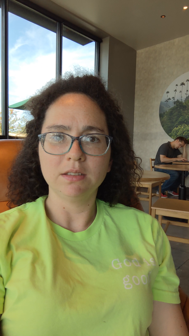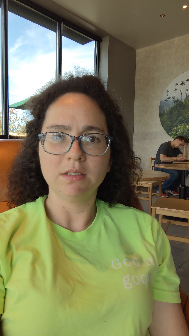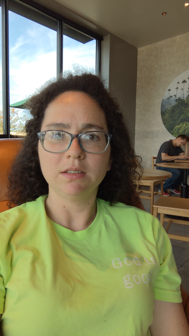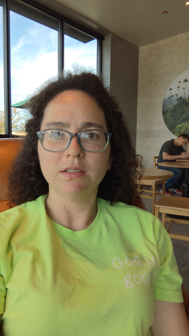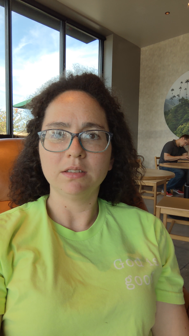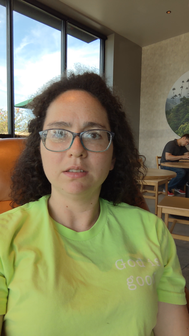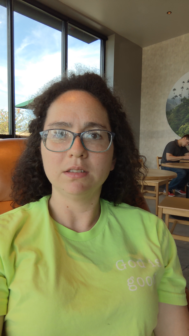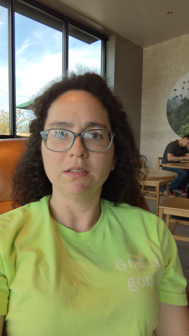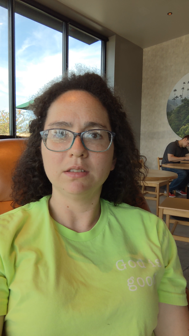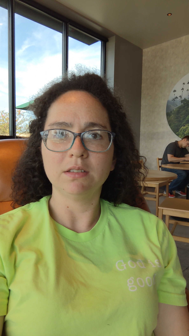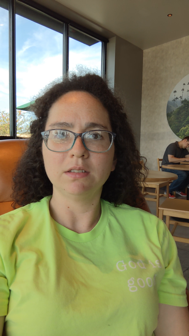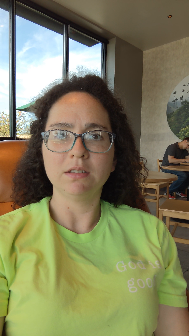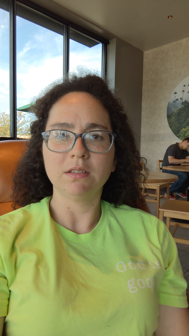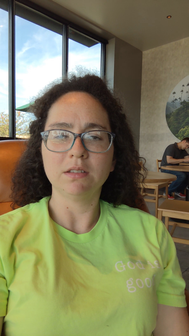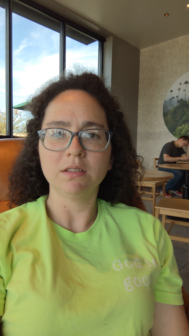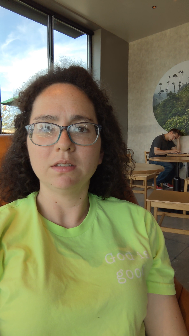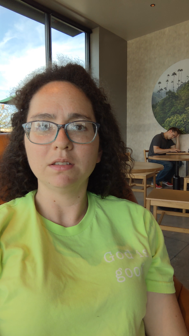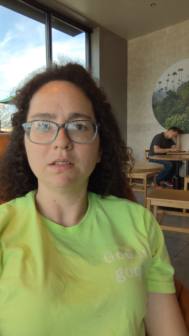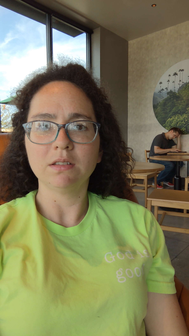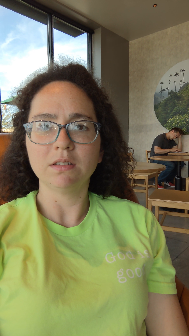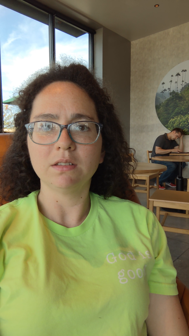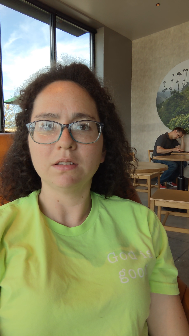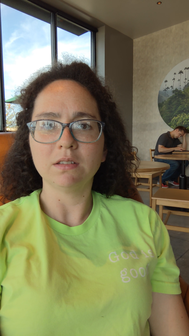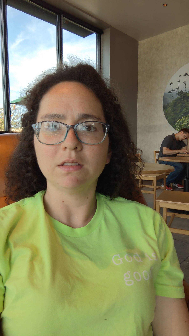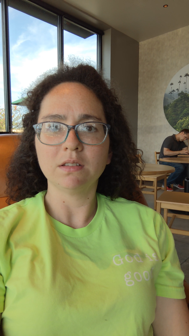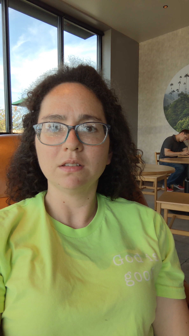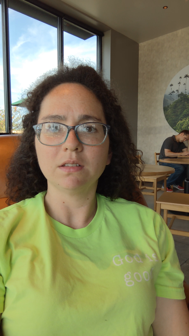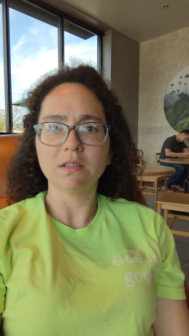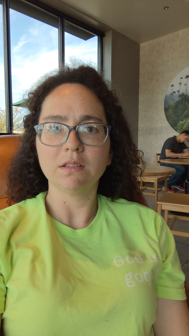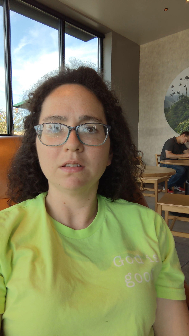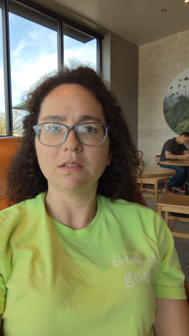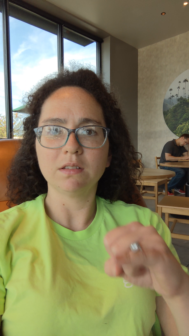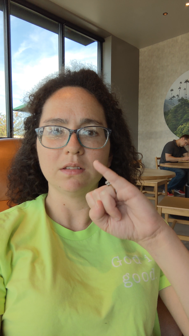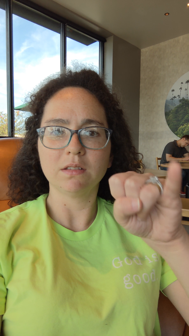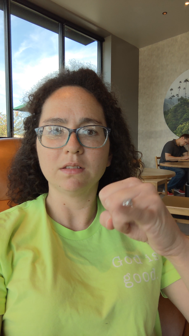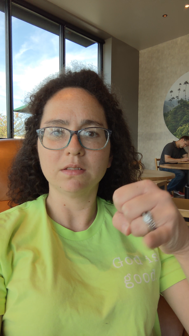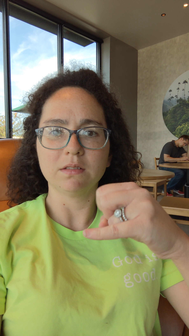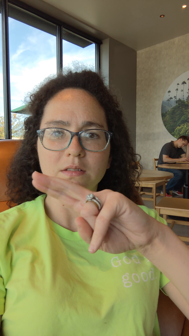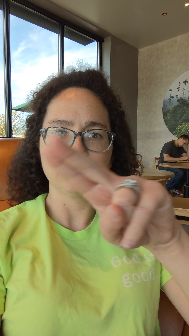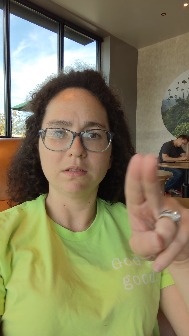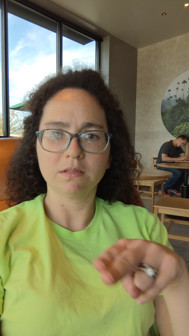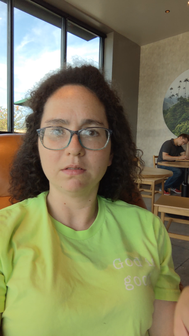jelly